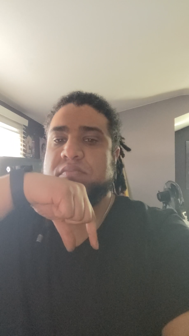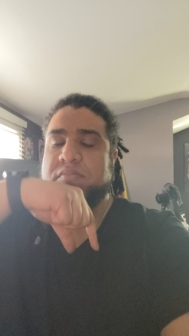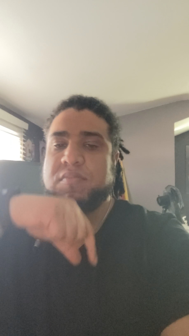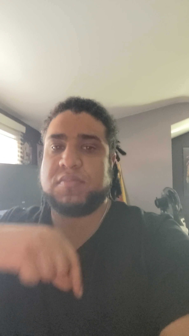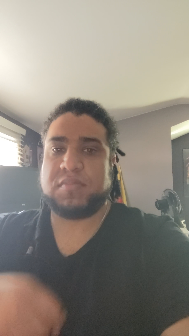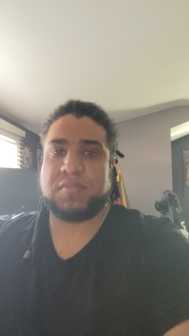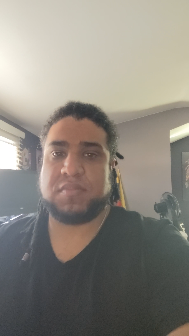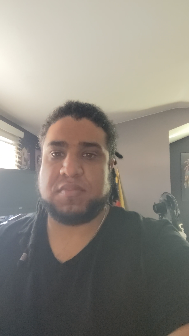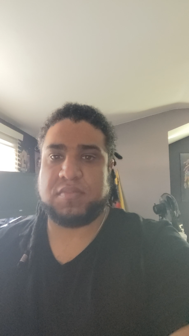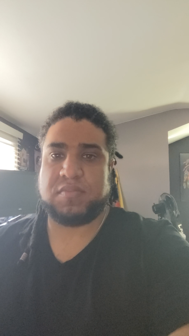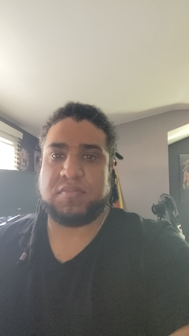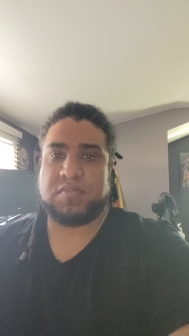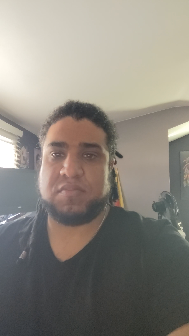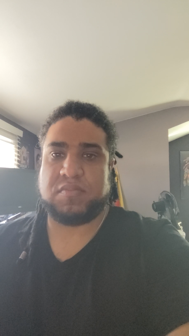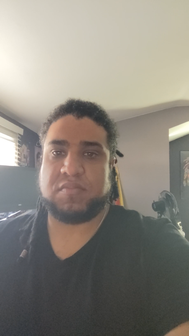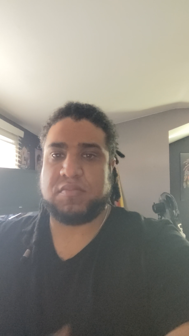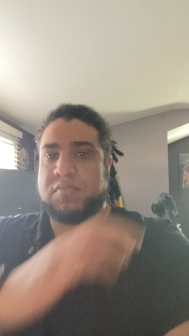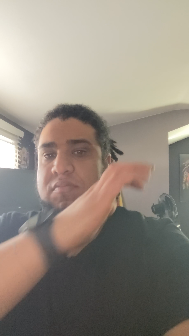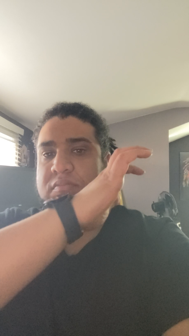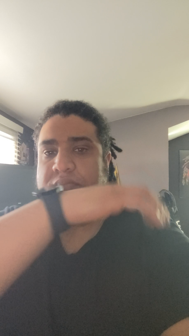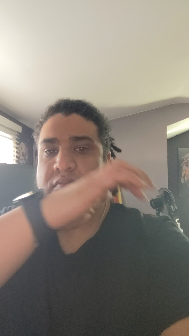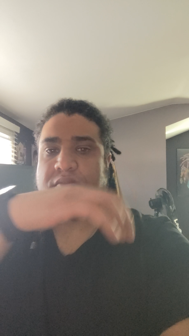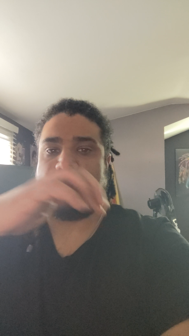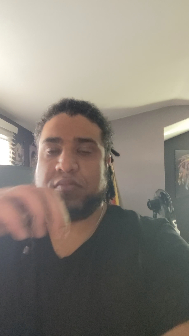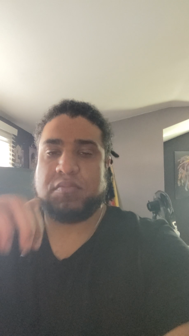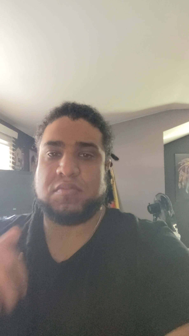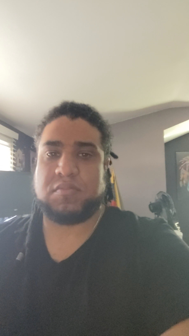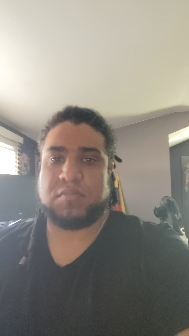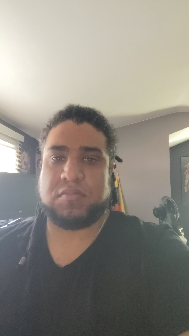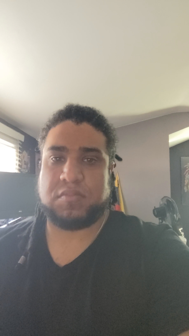grapes